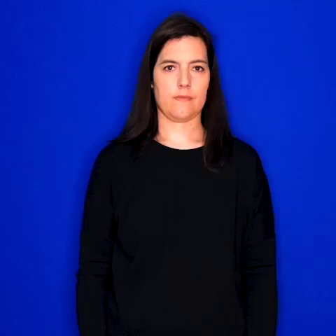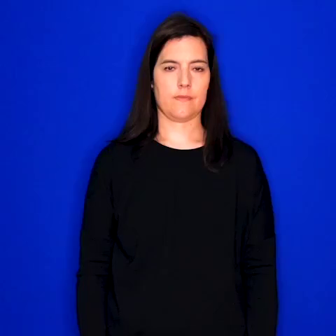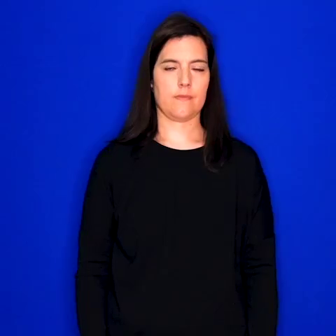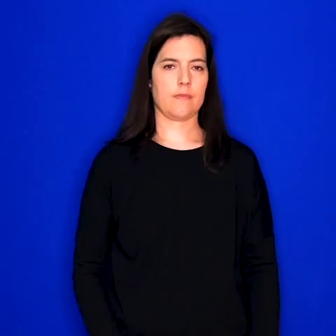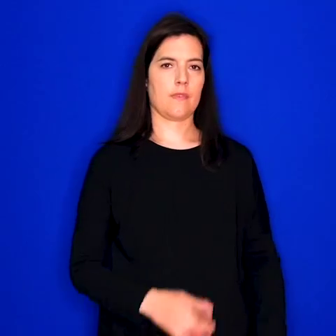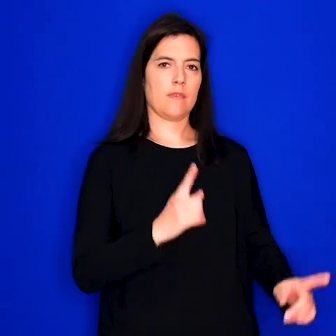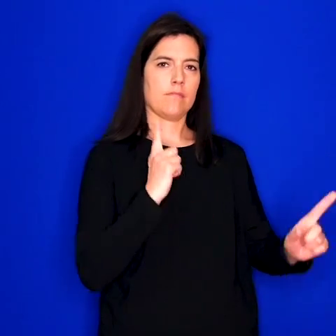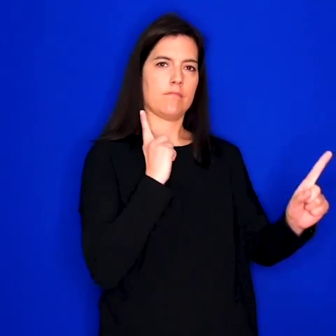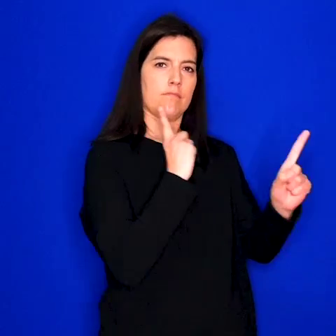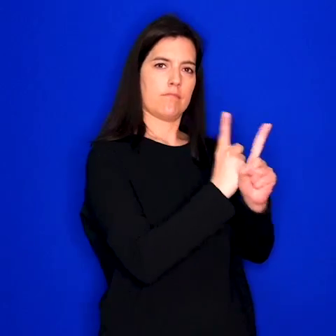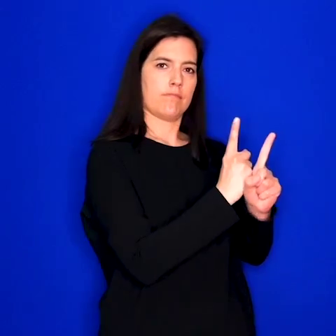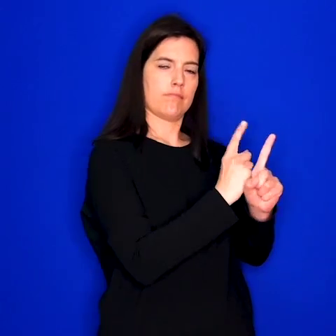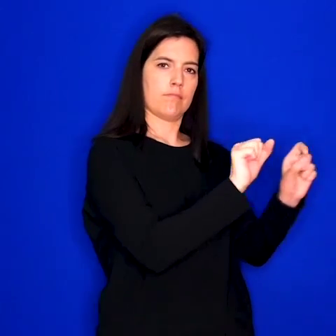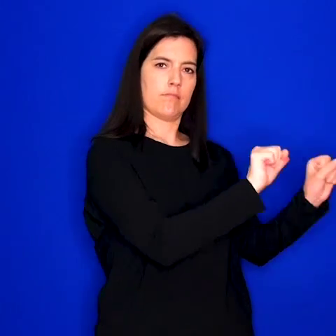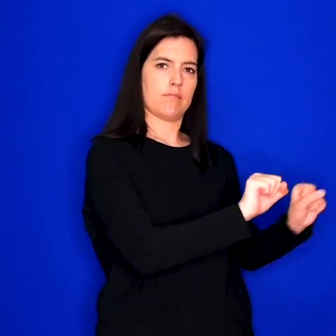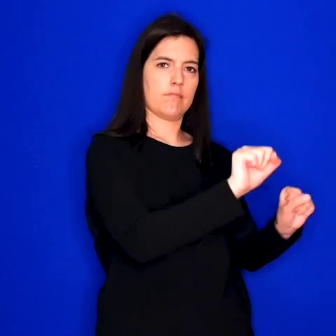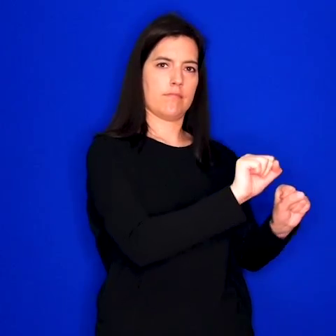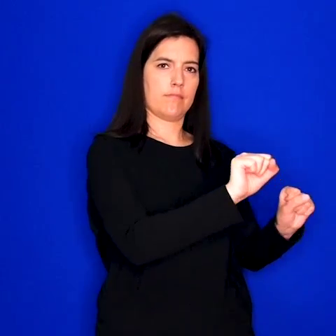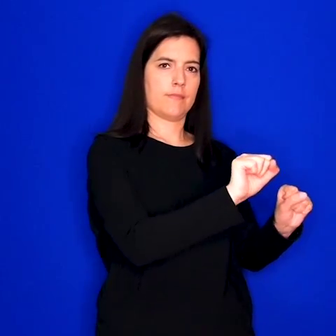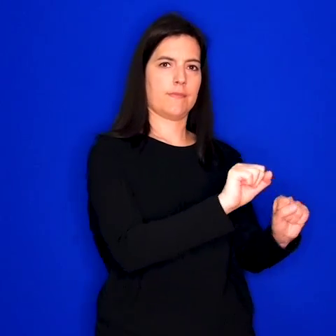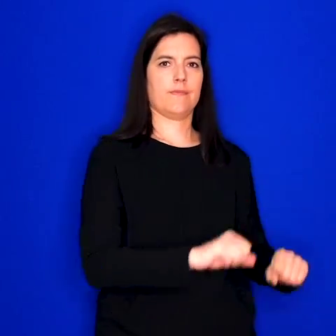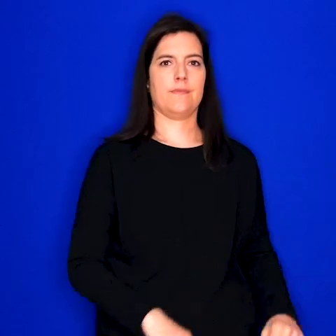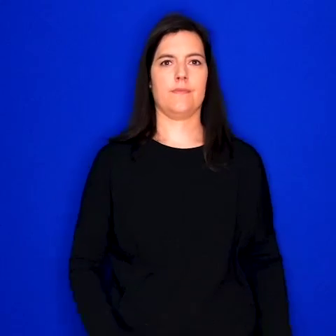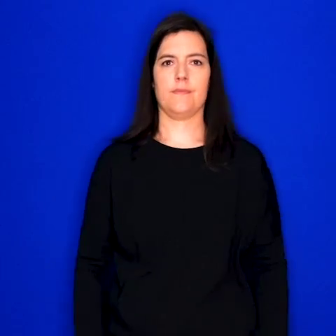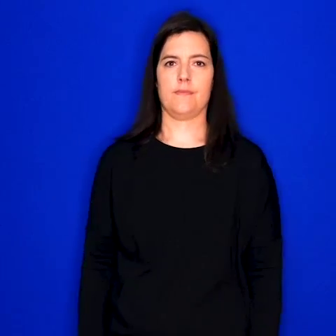contra defender